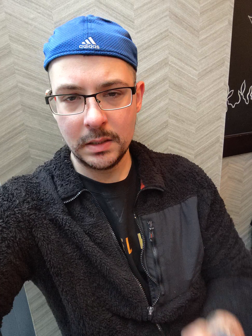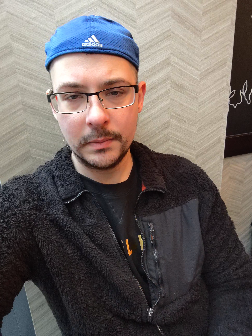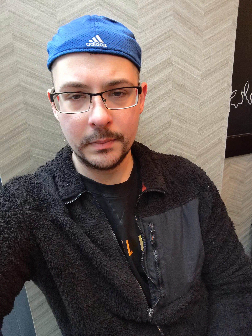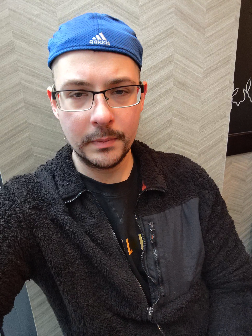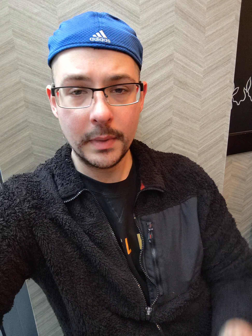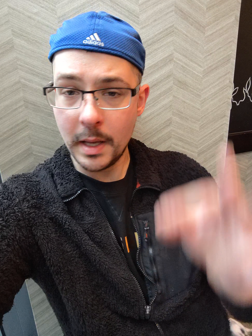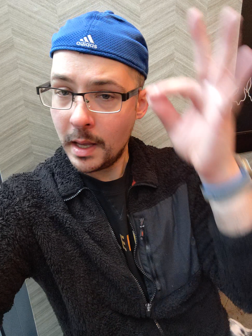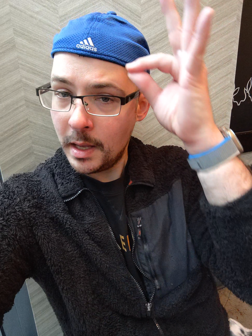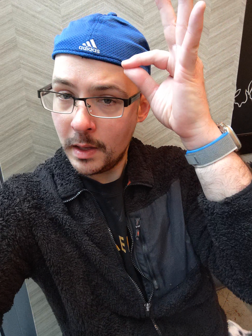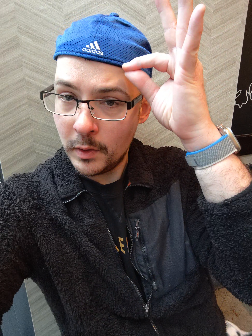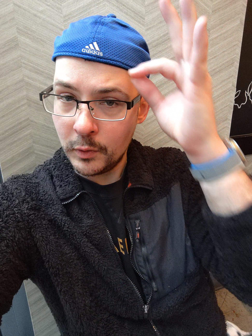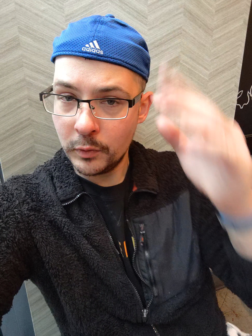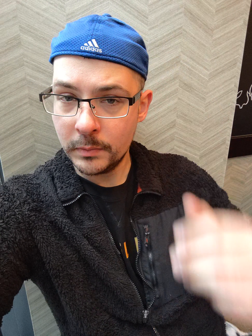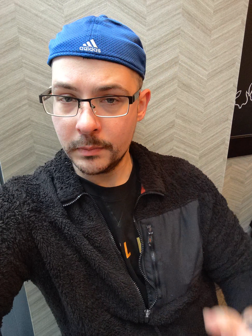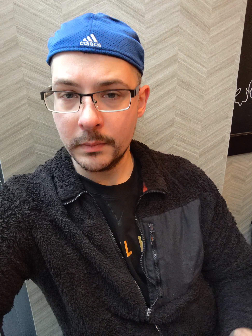hair